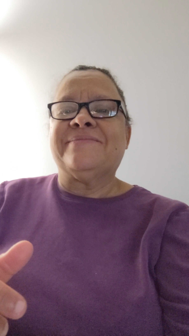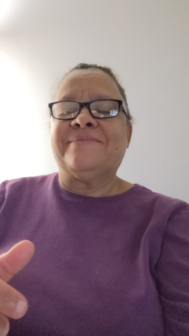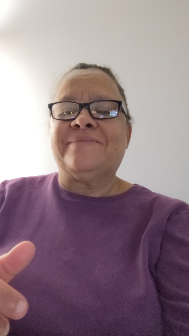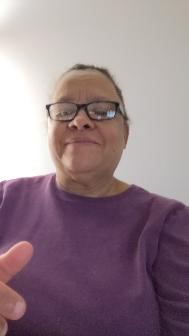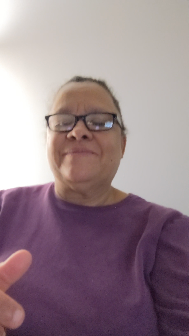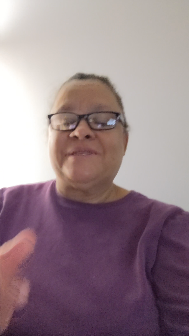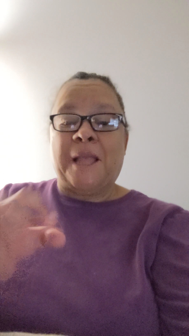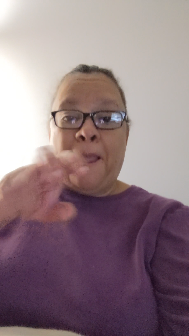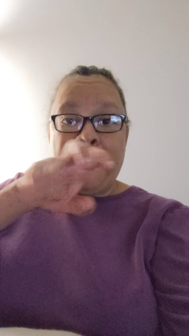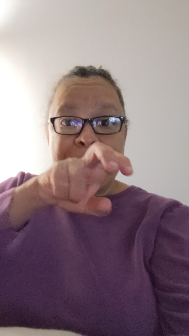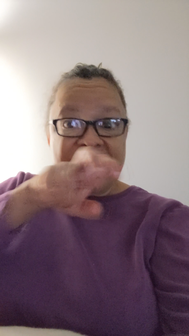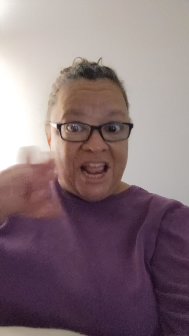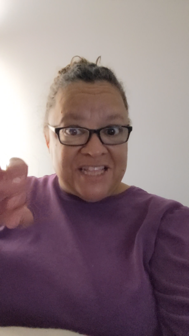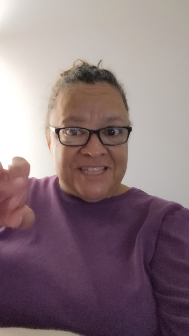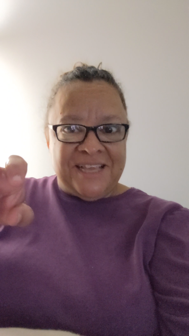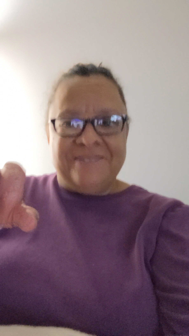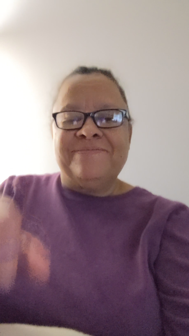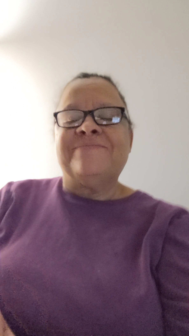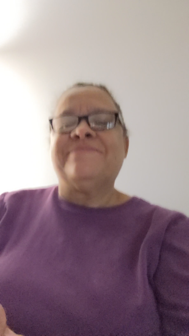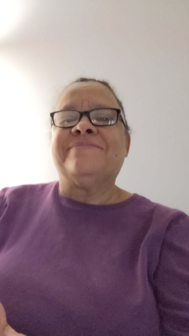bench